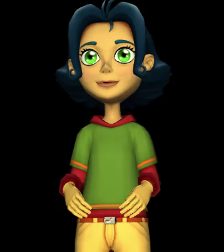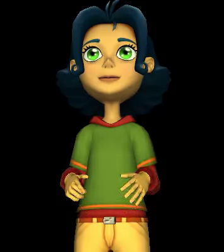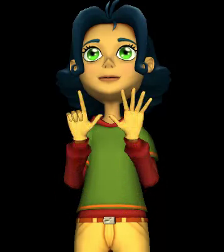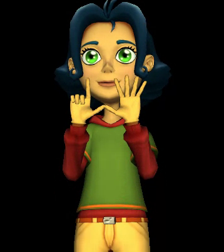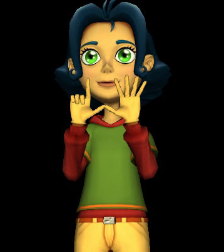7